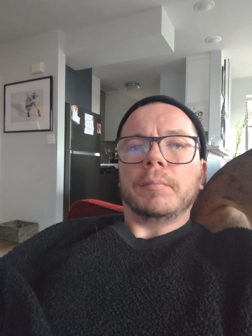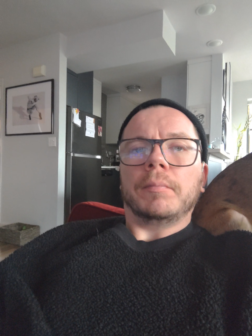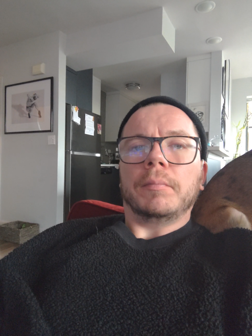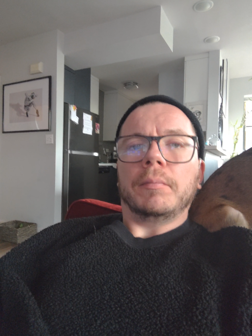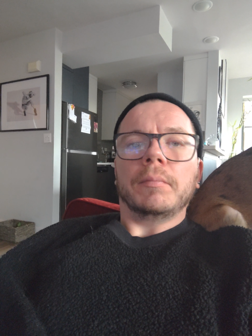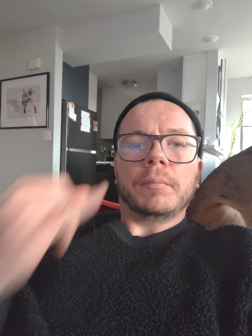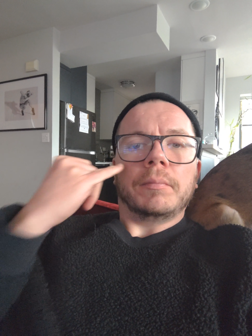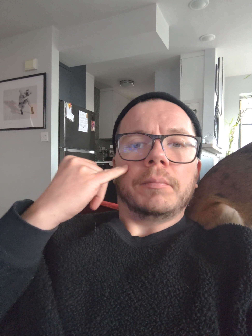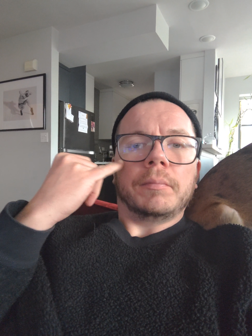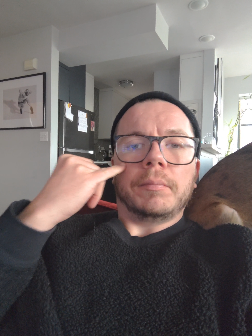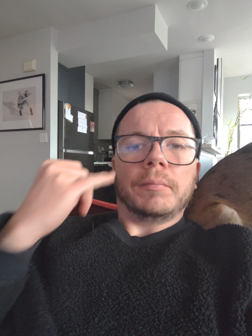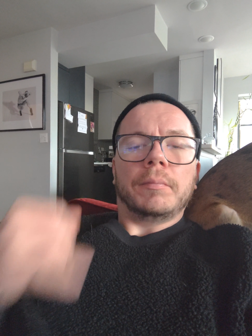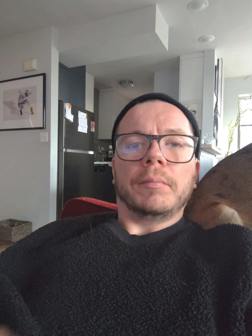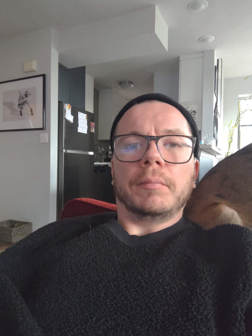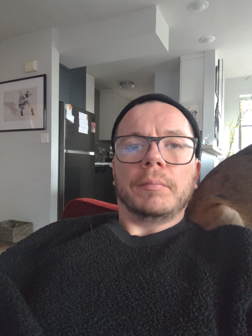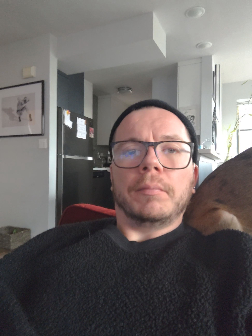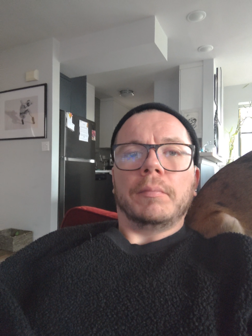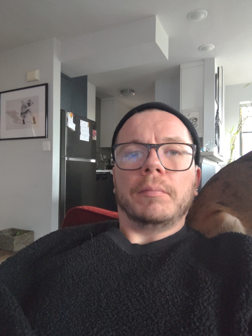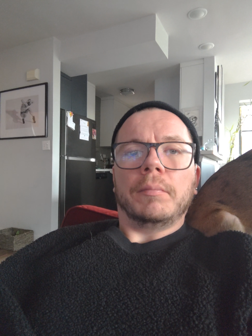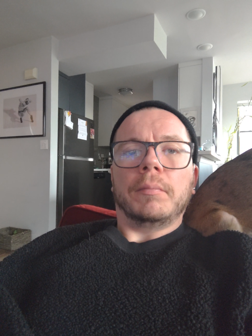if